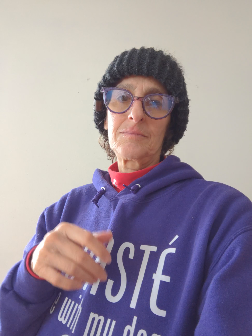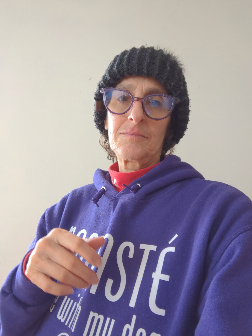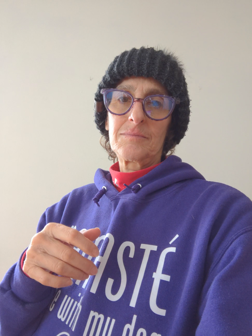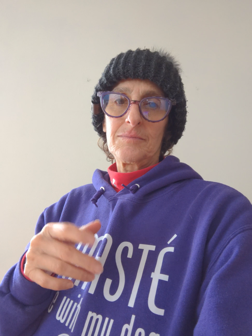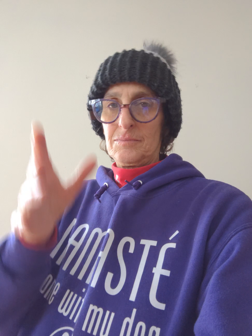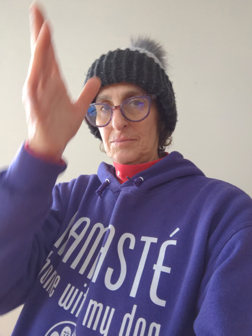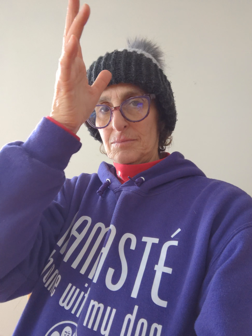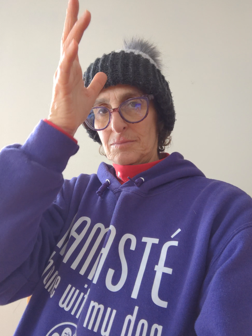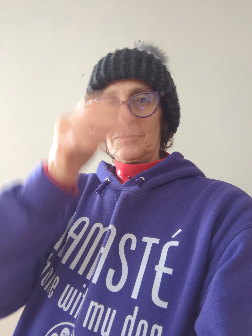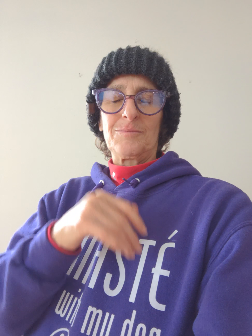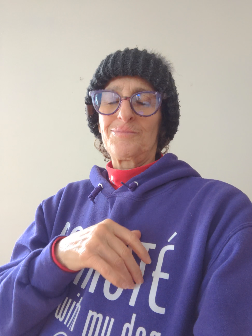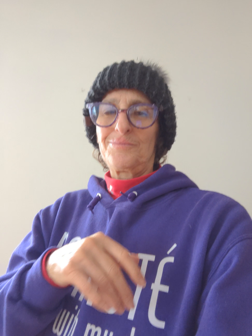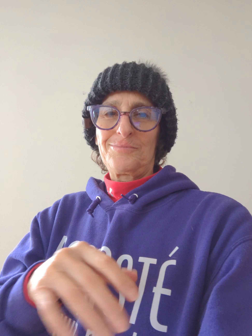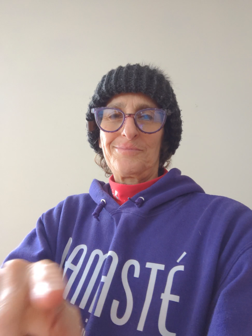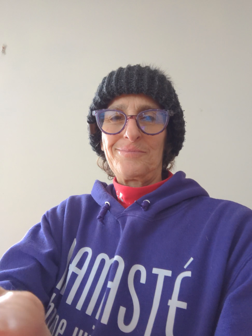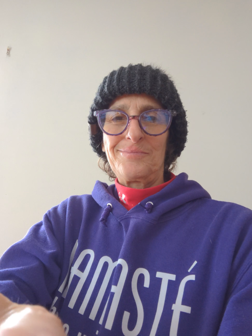grandma